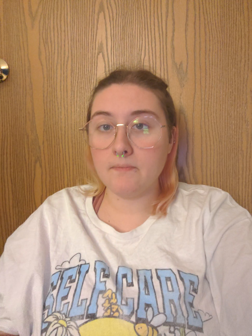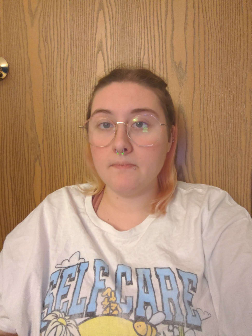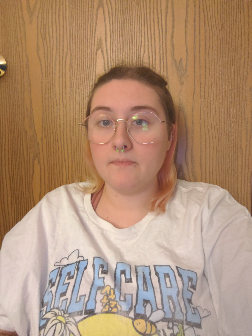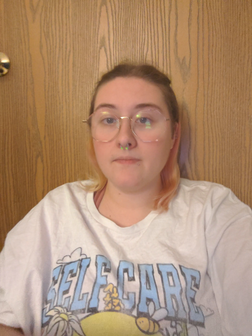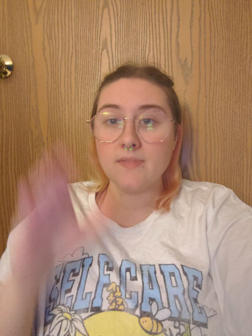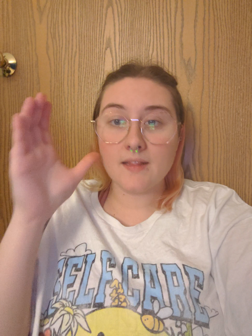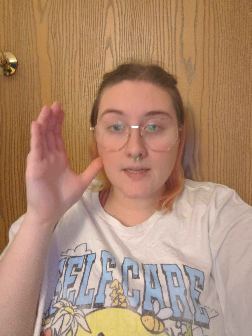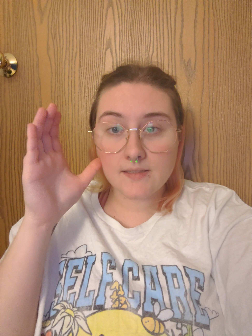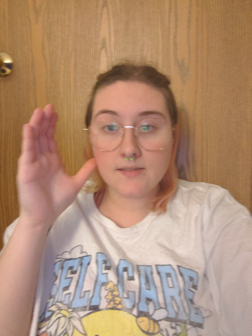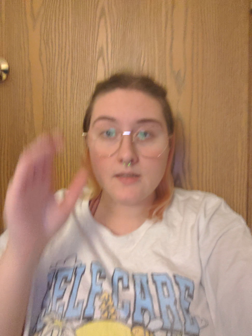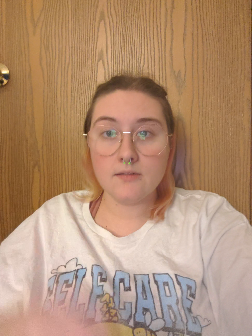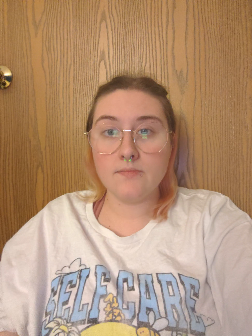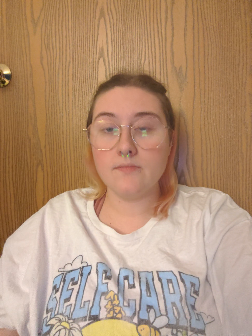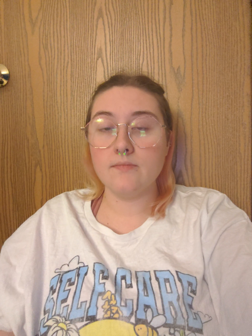listen